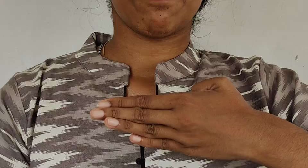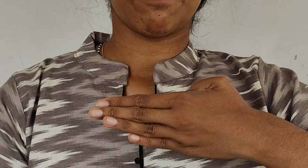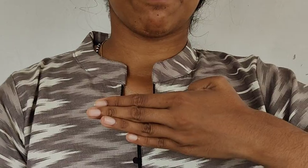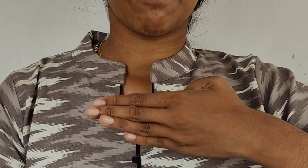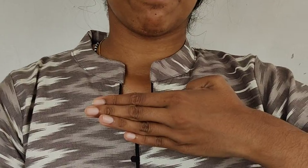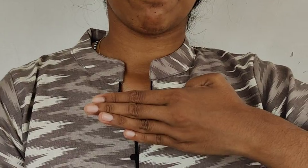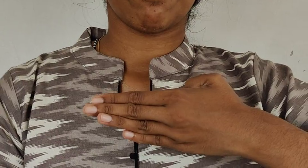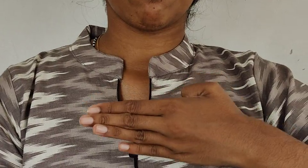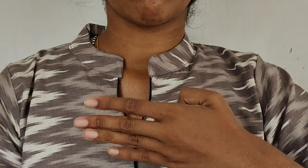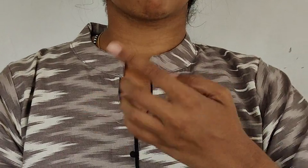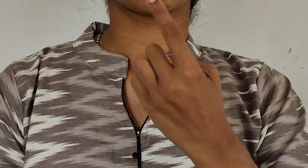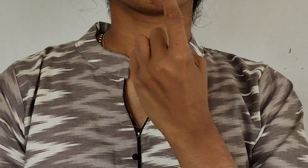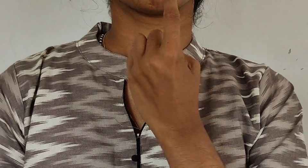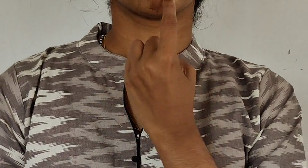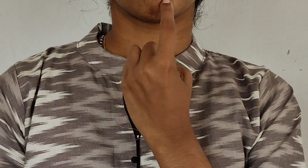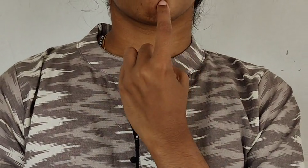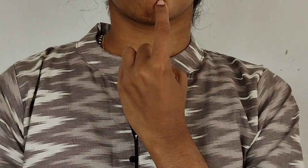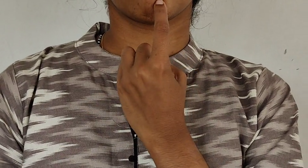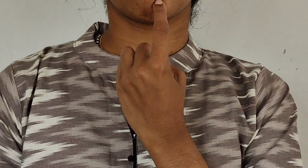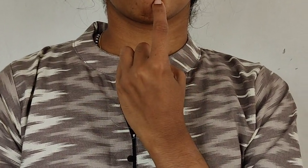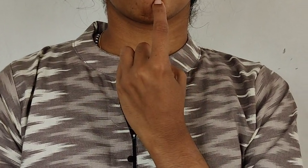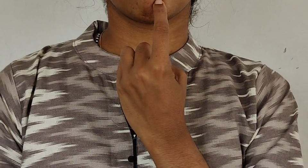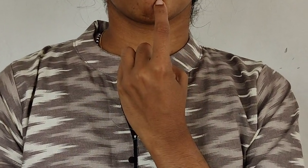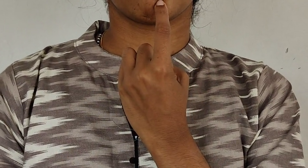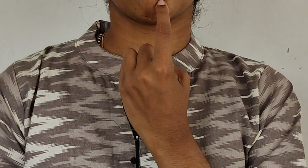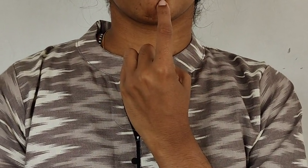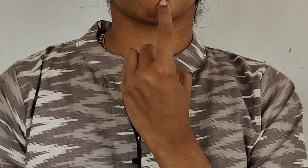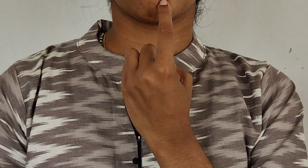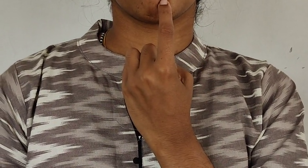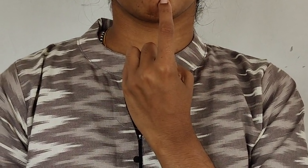അം